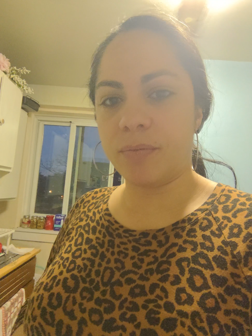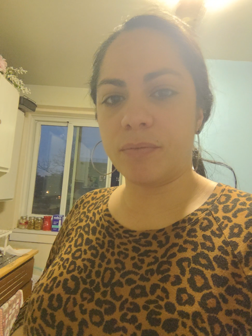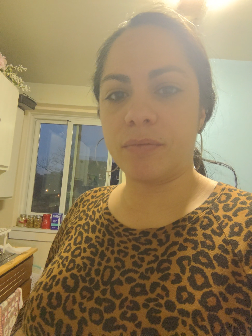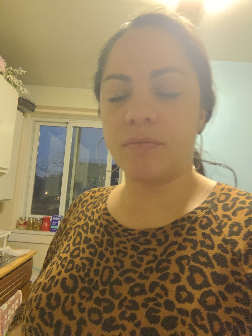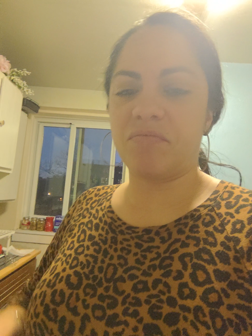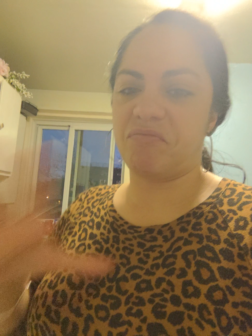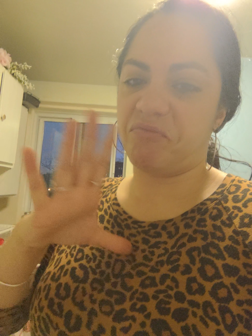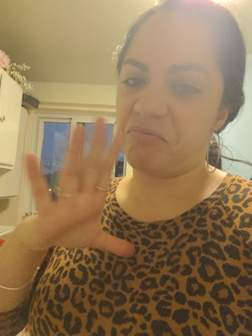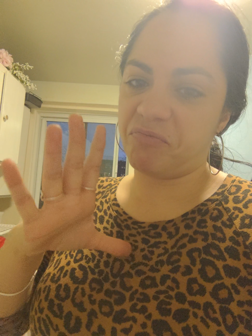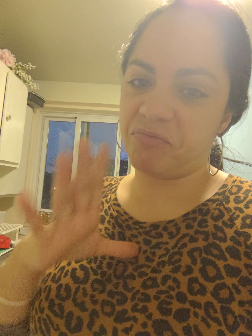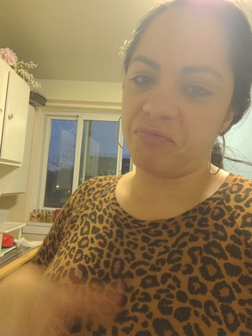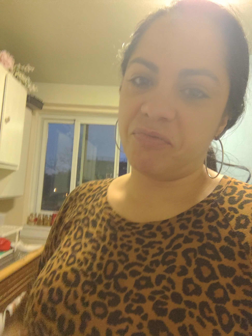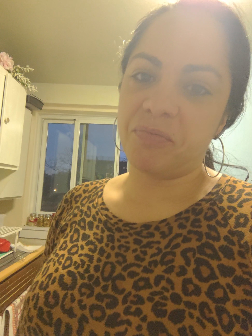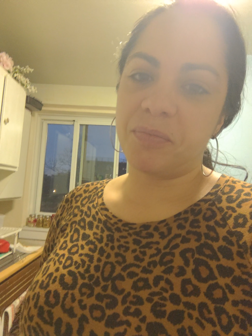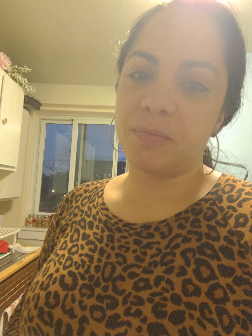fine